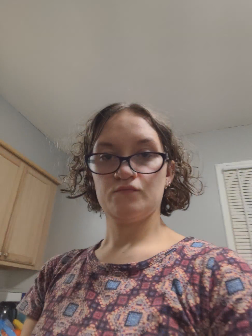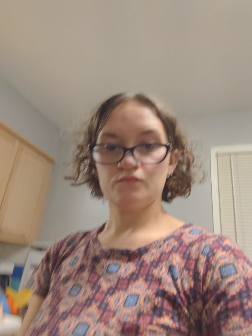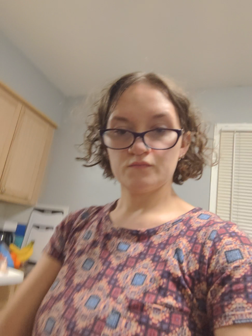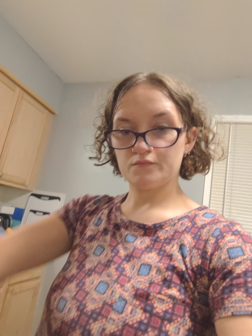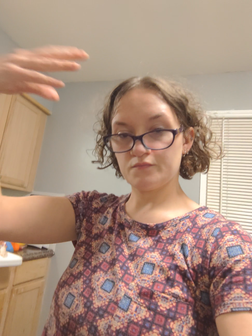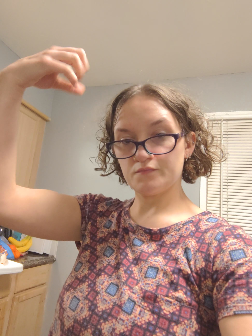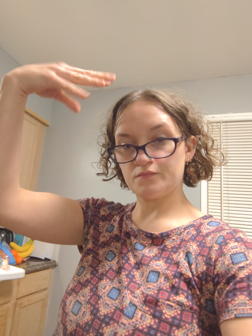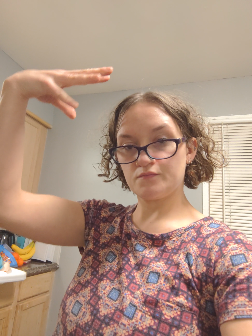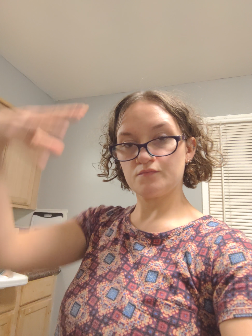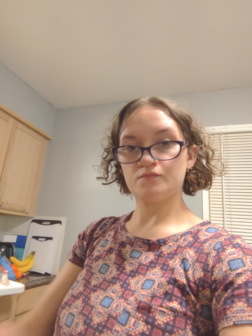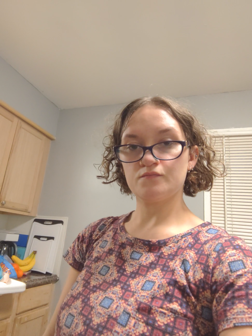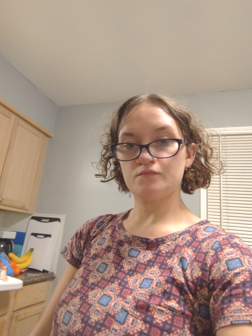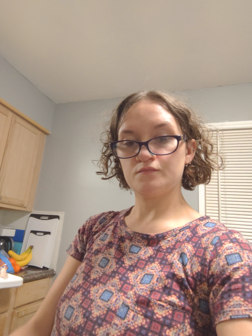shower